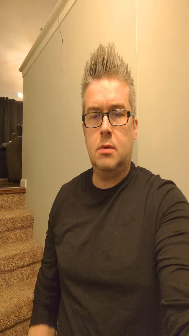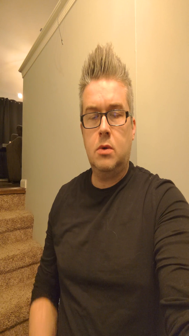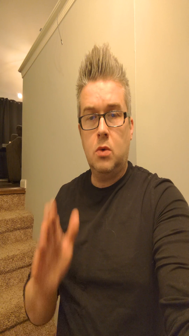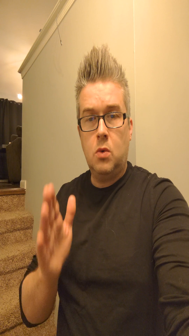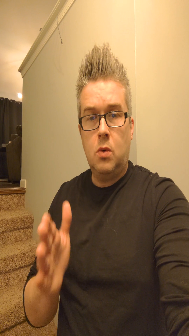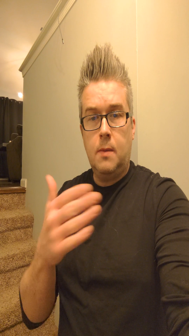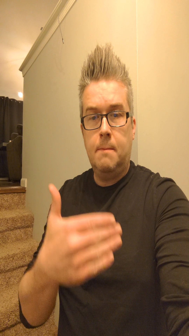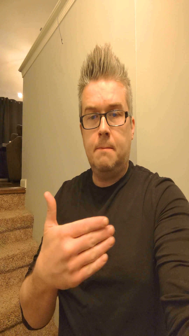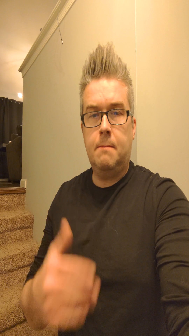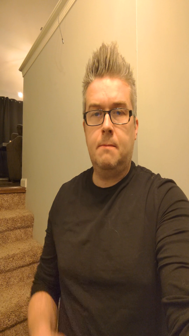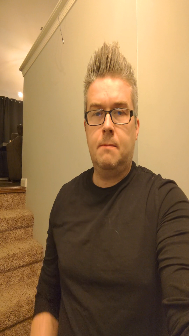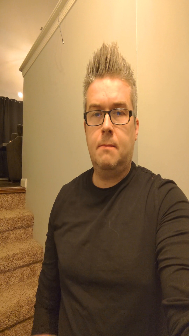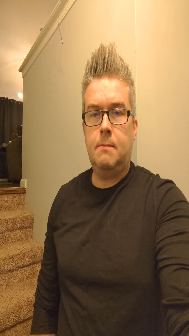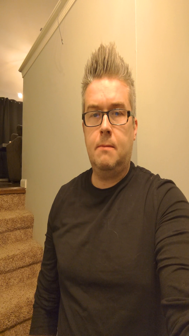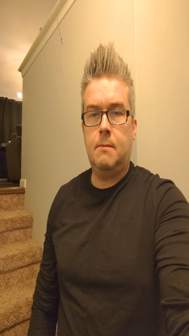room